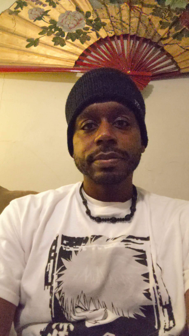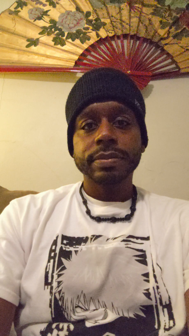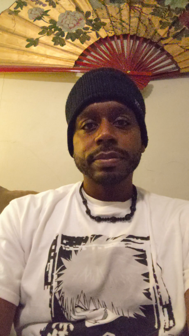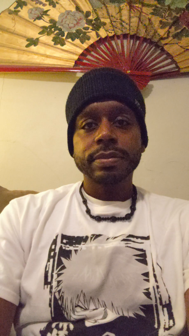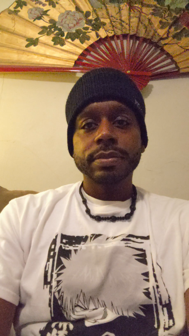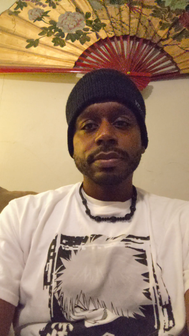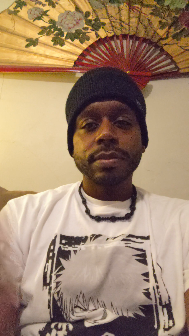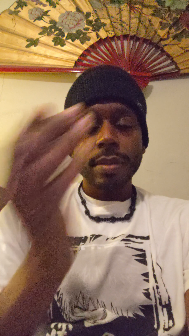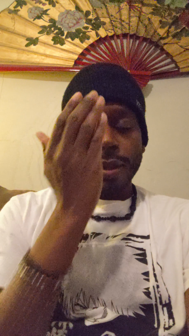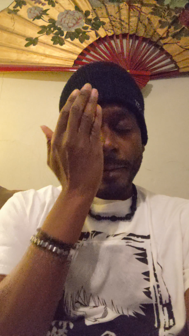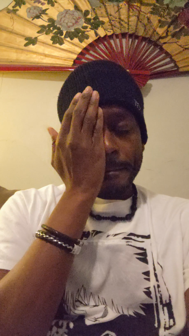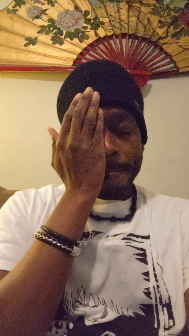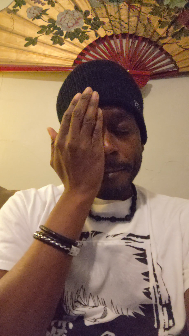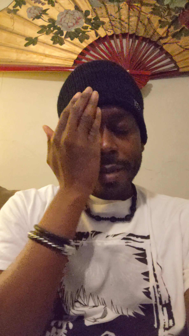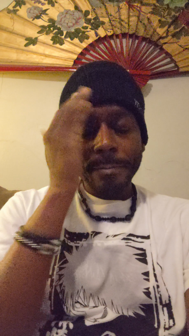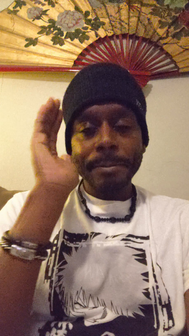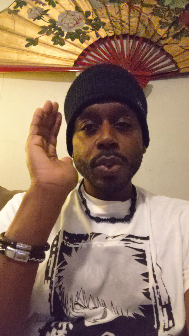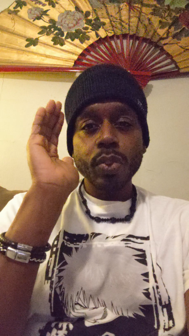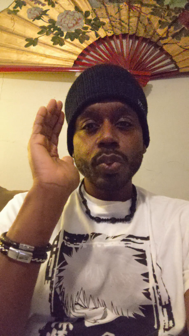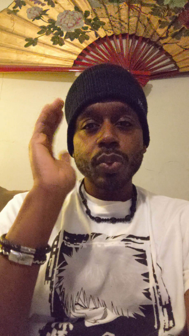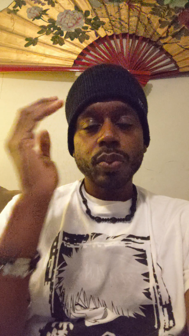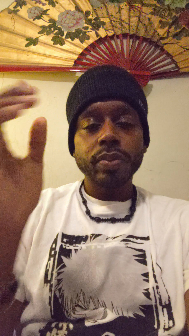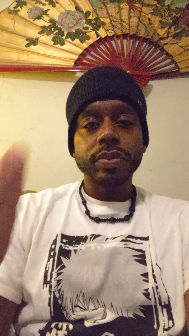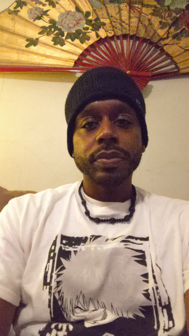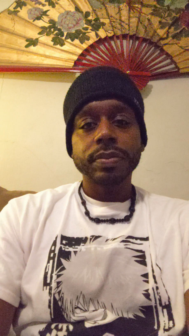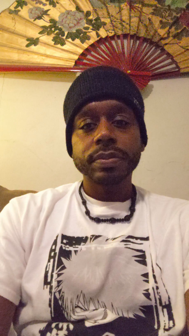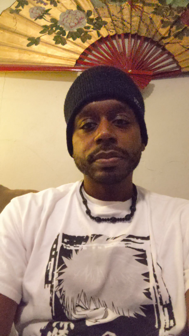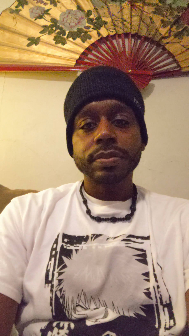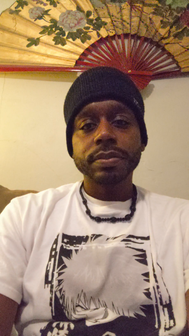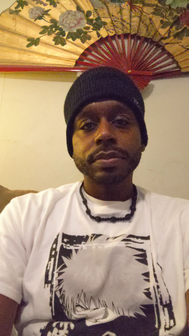peekaboo